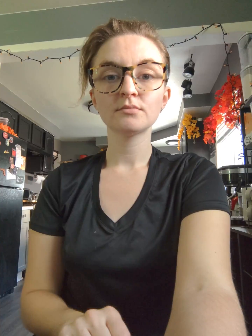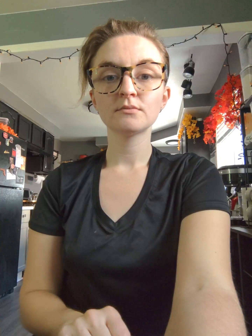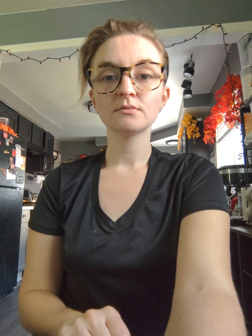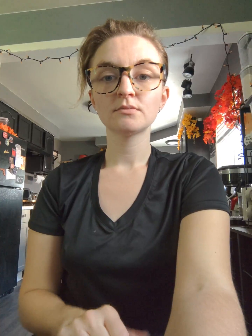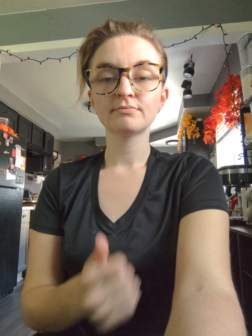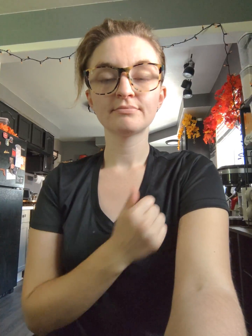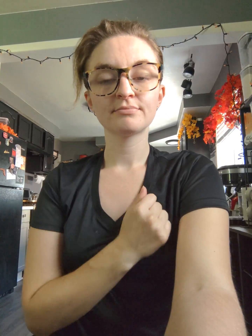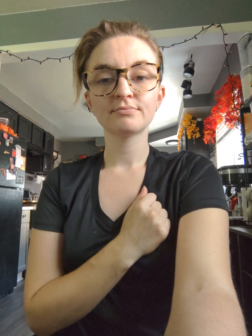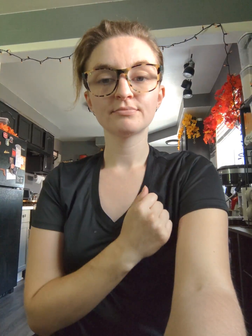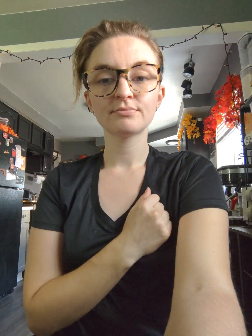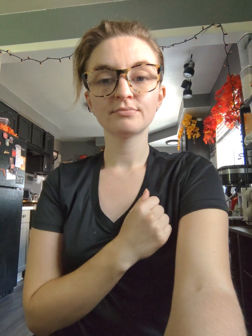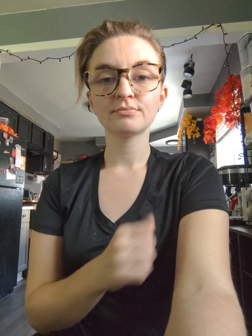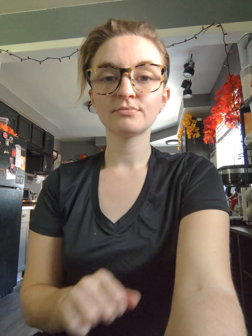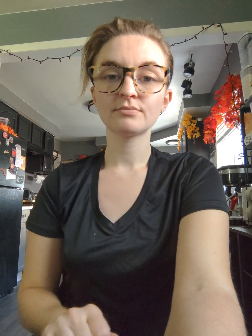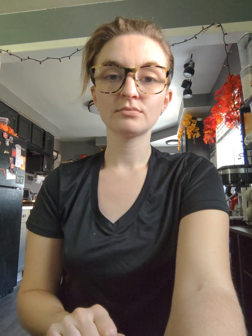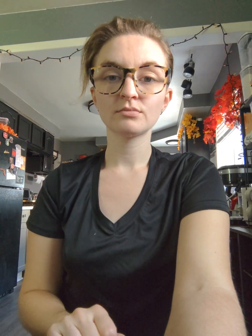hug